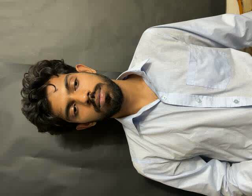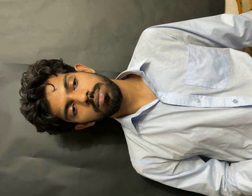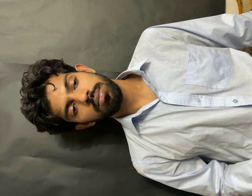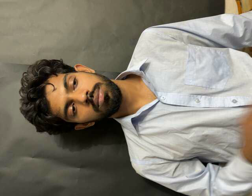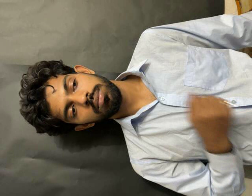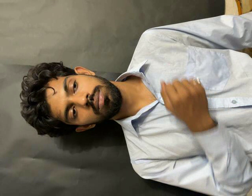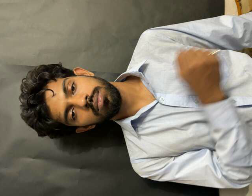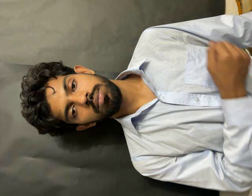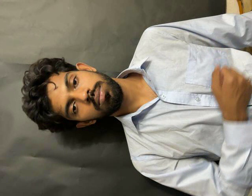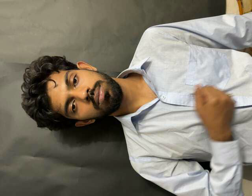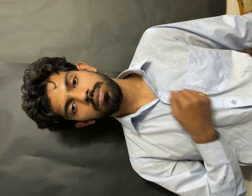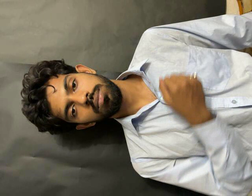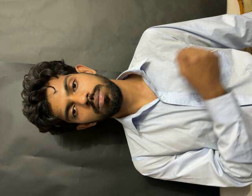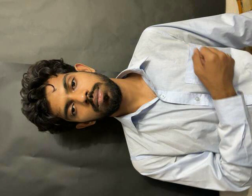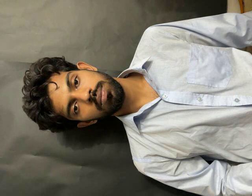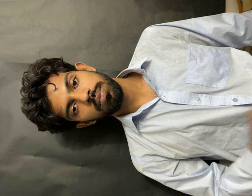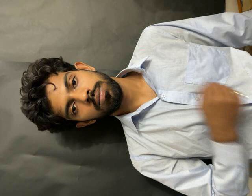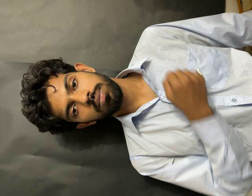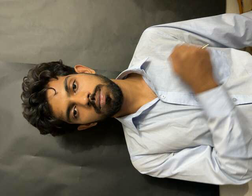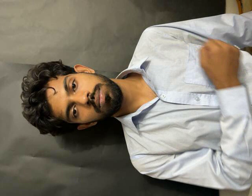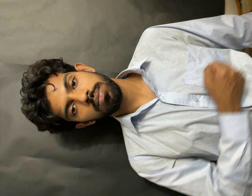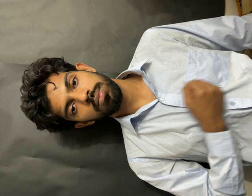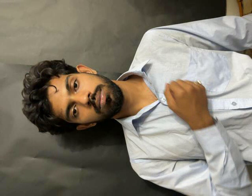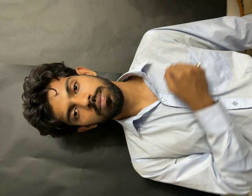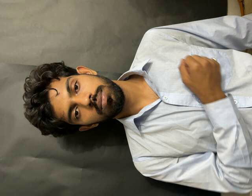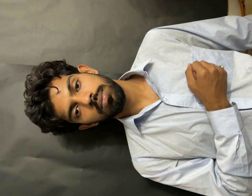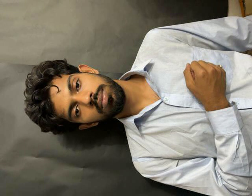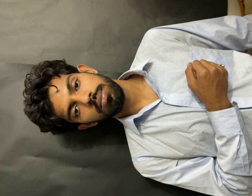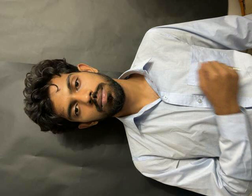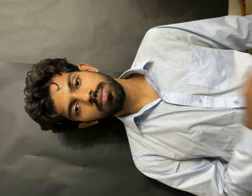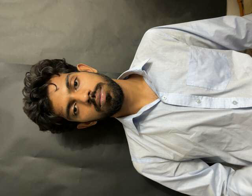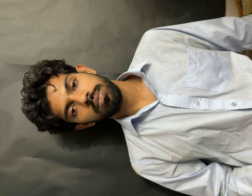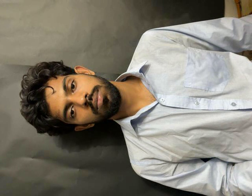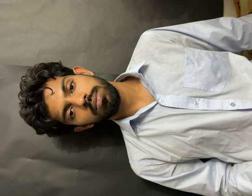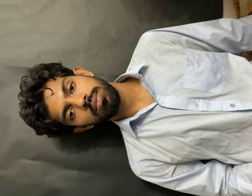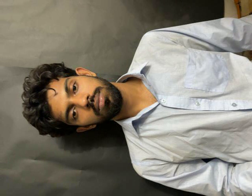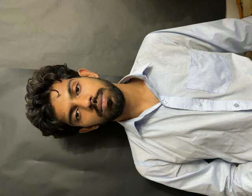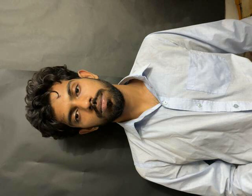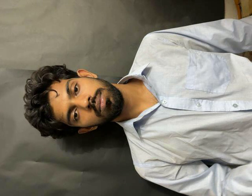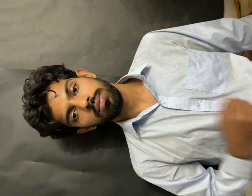sorry